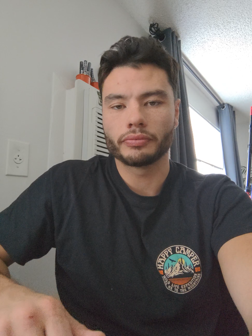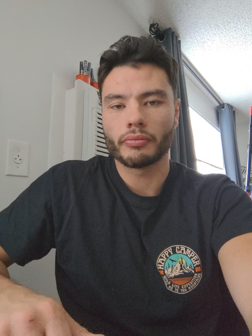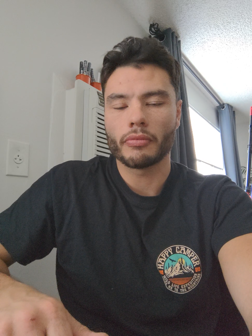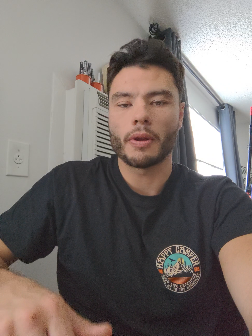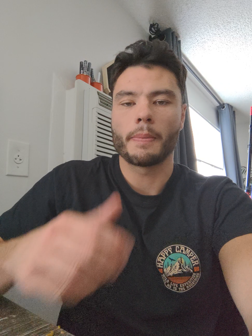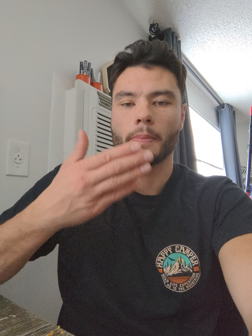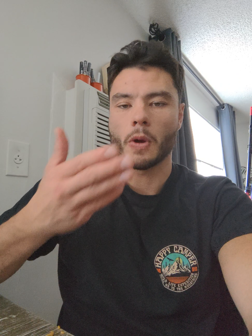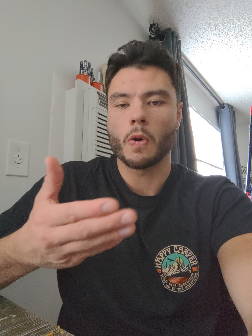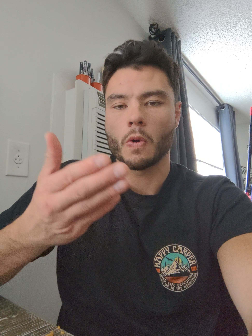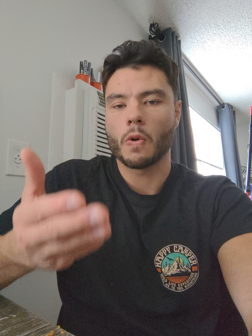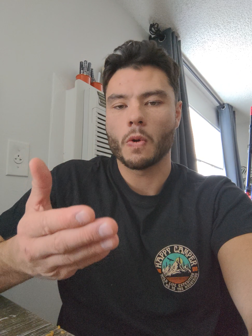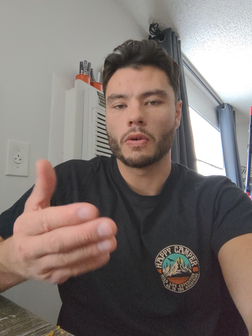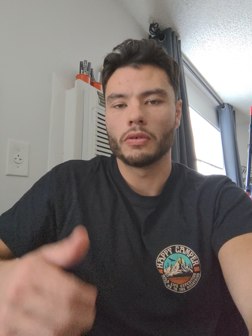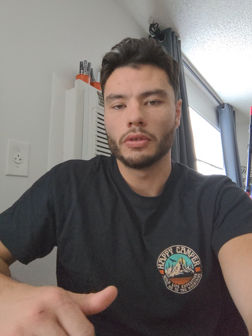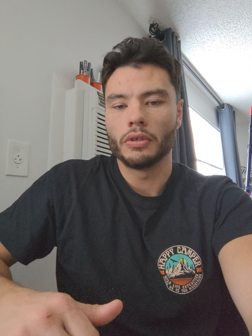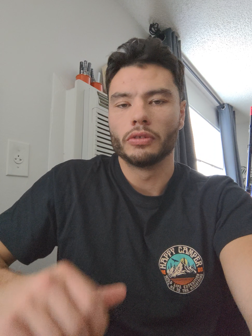boat